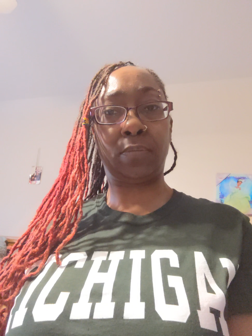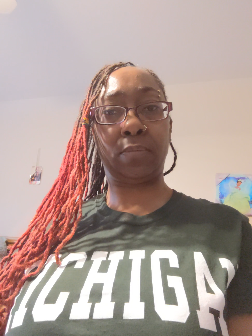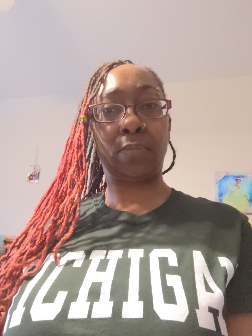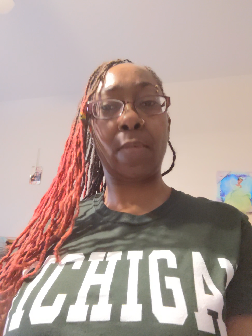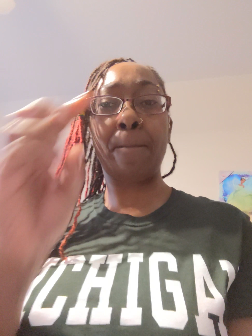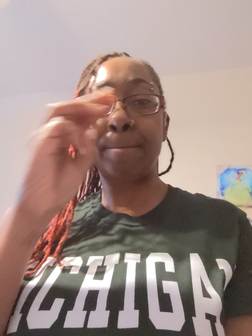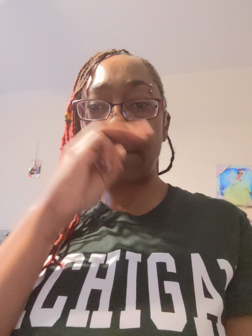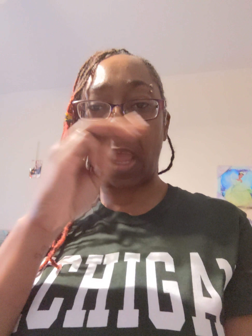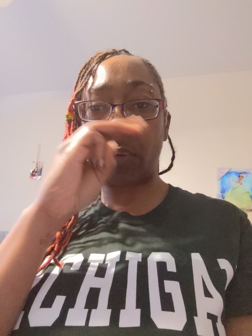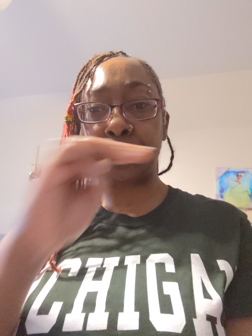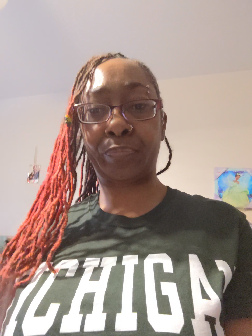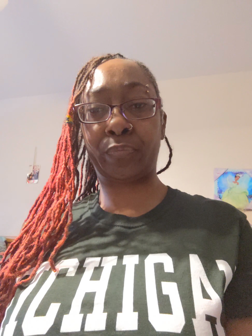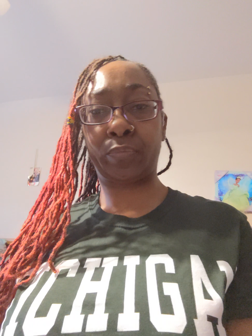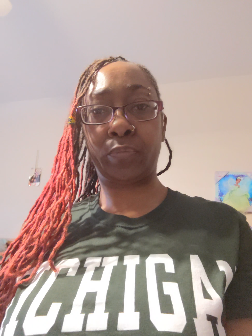mouse